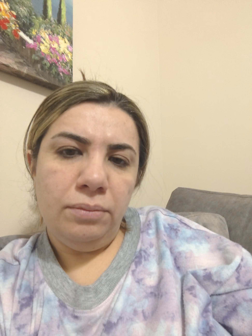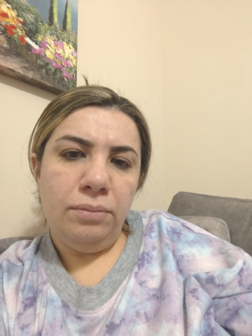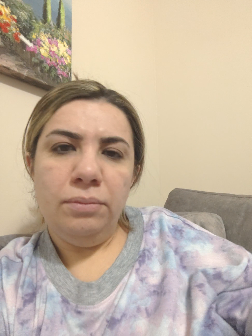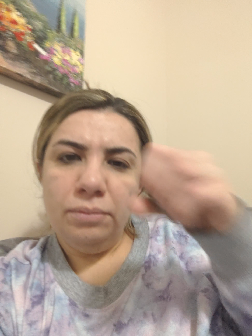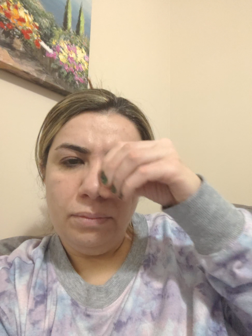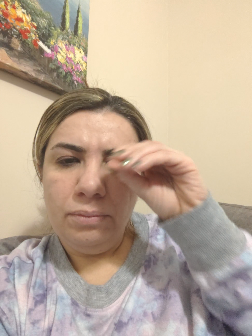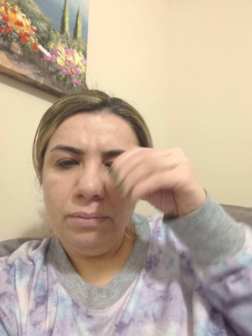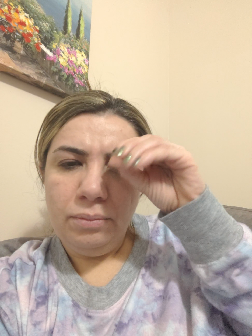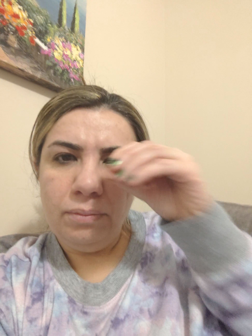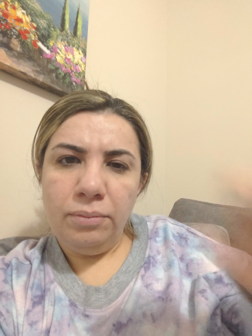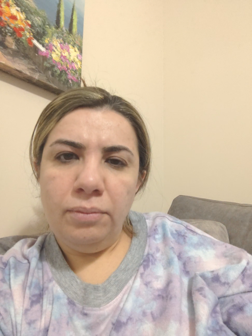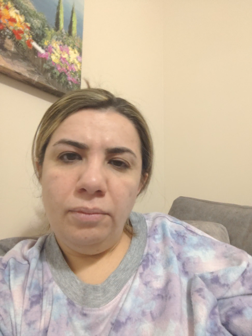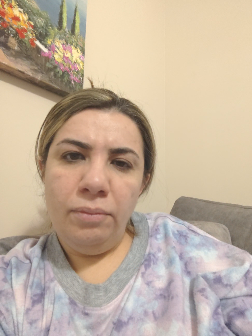owl